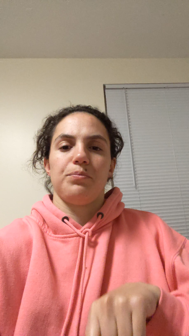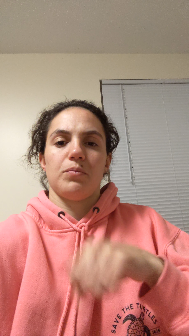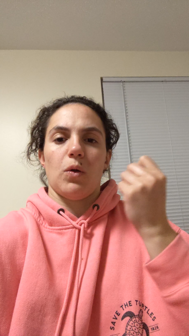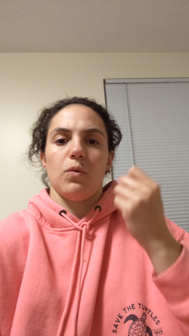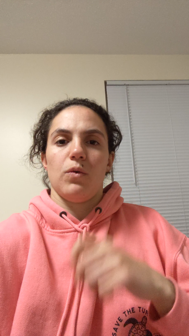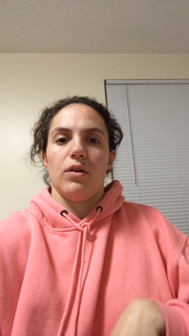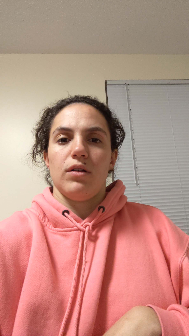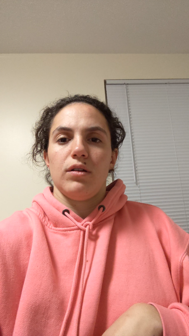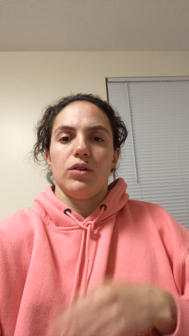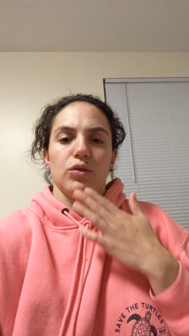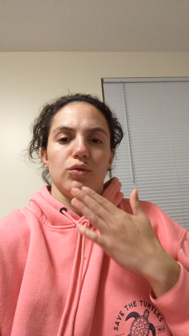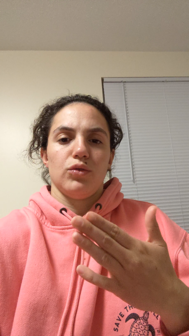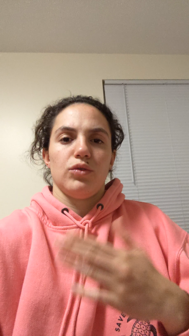good